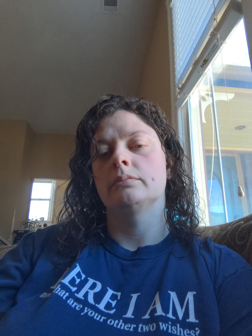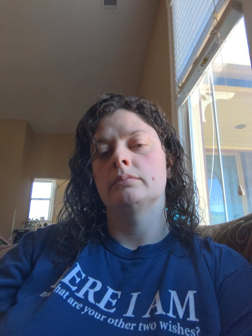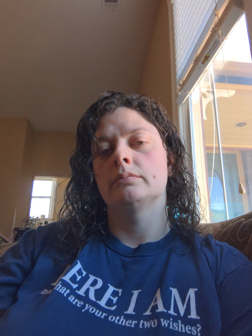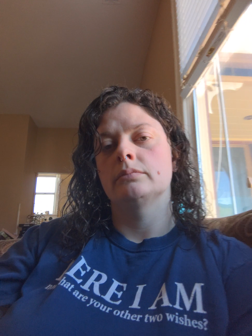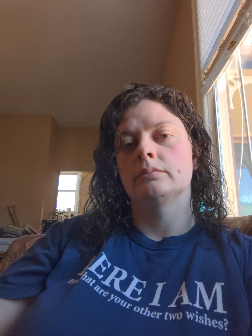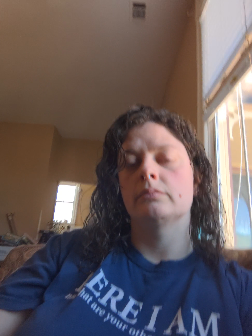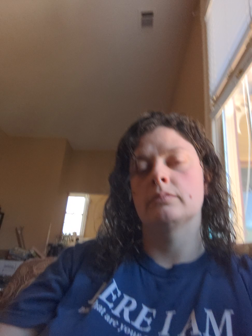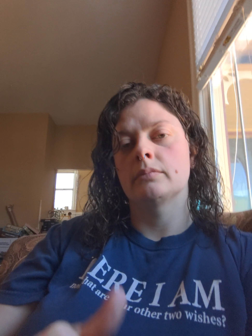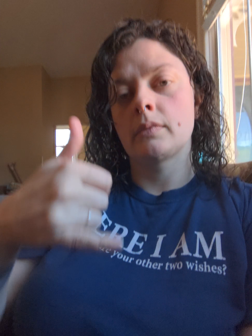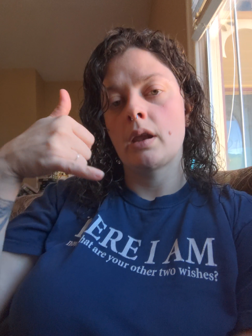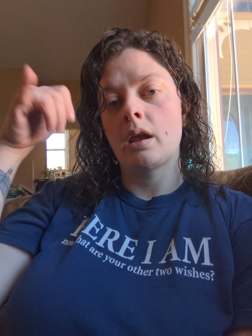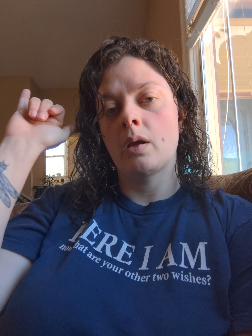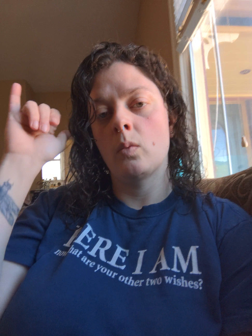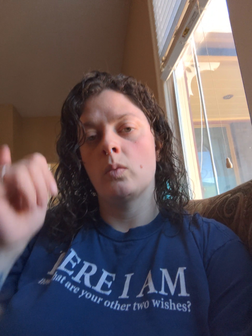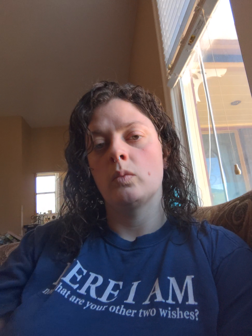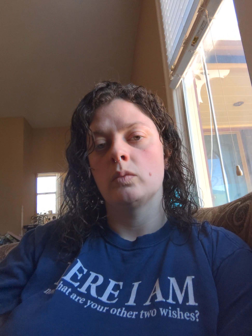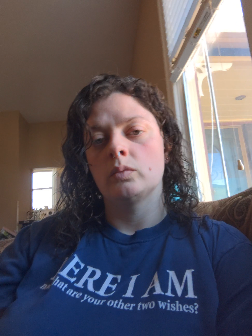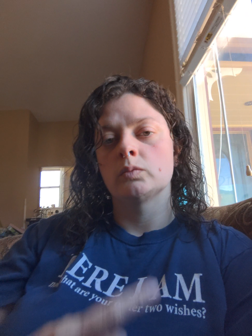cow